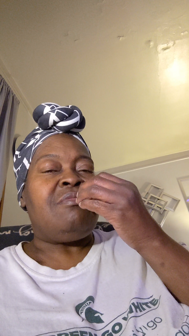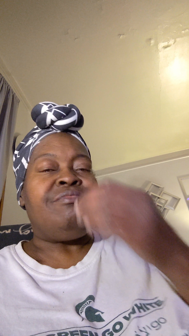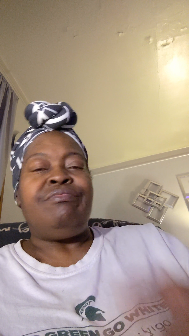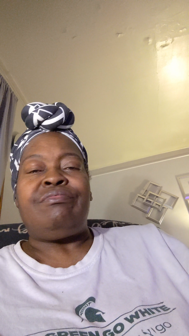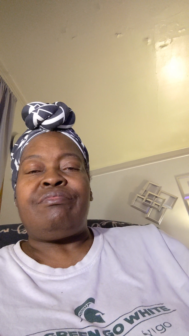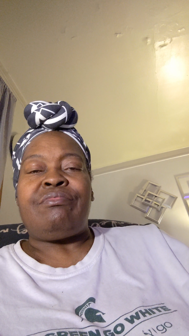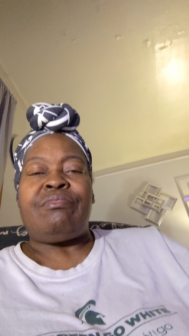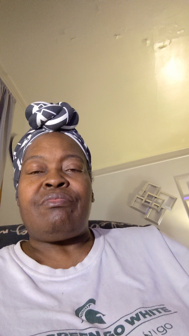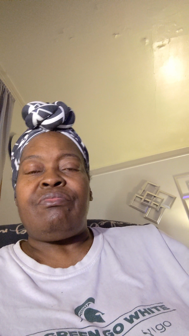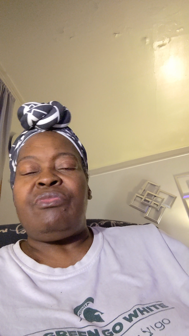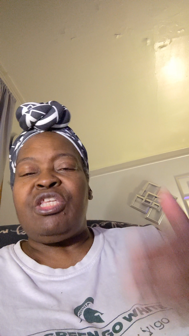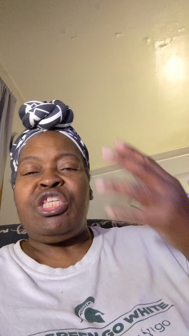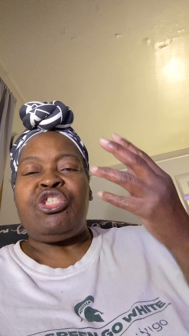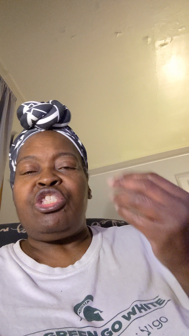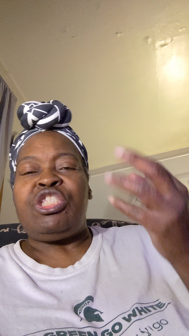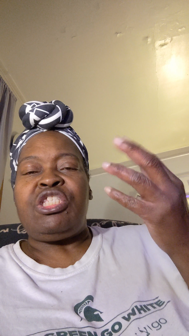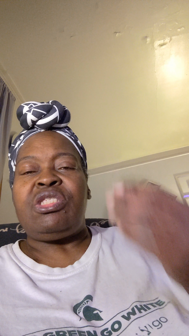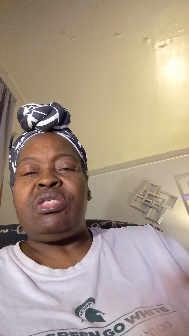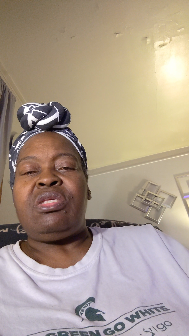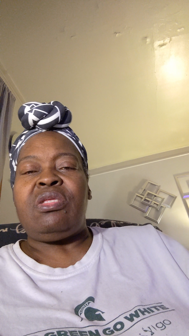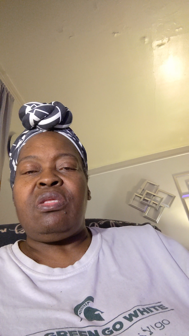gentle